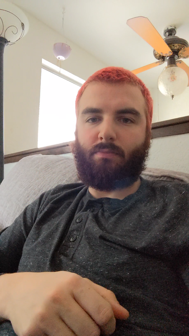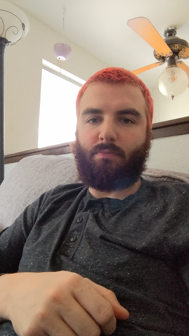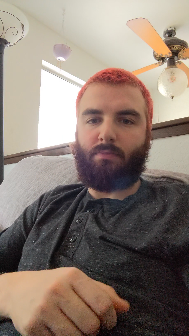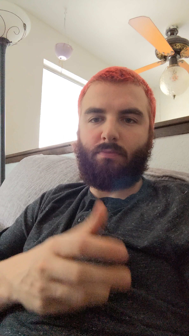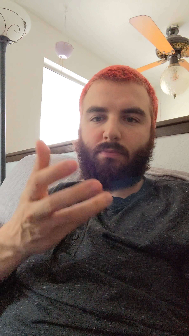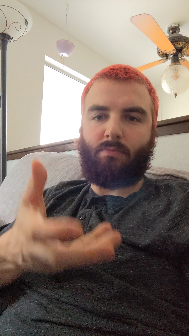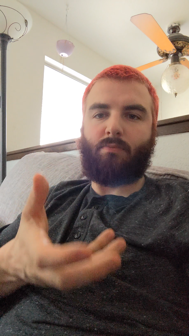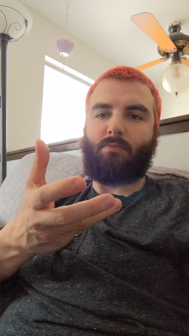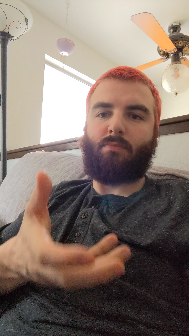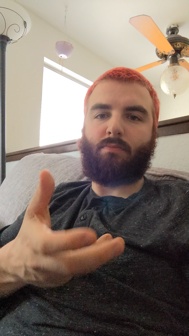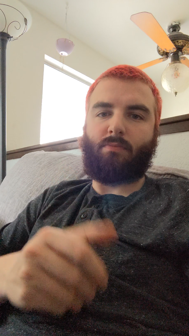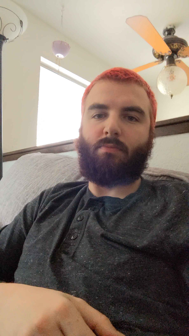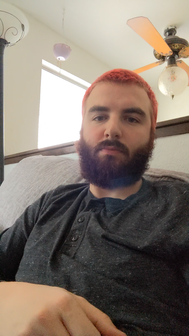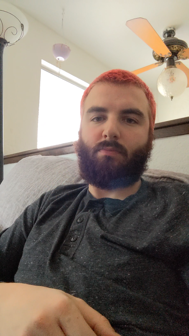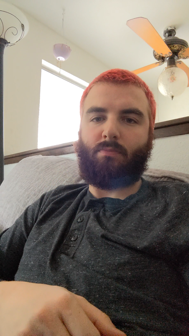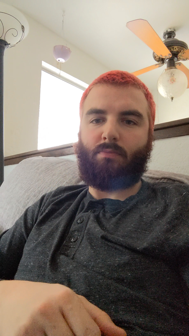heavy